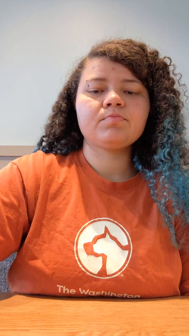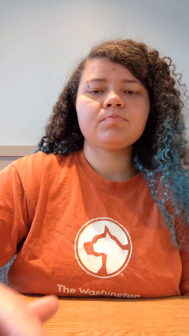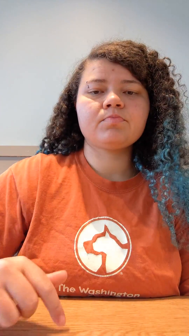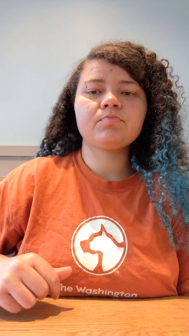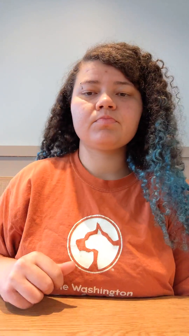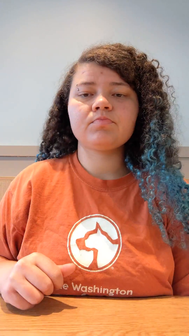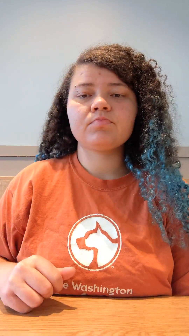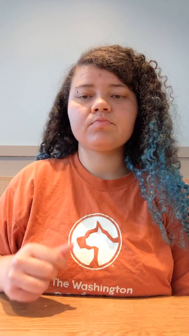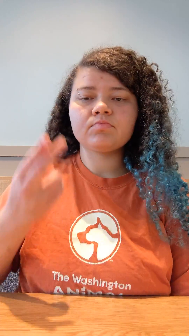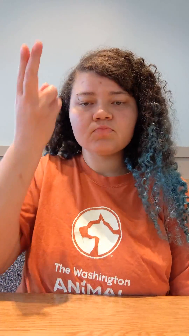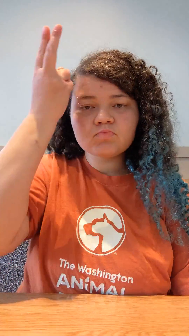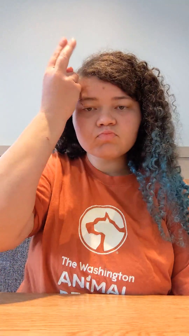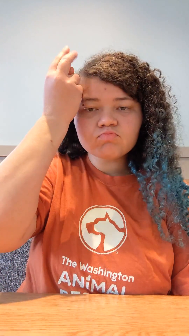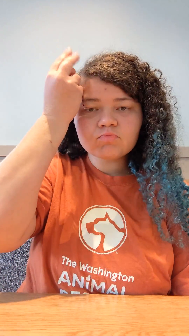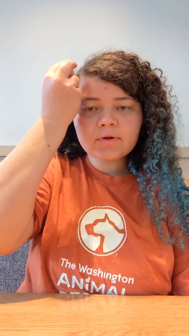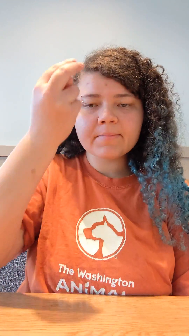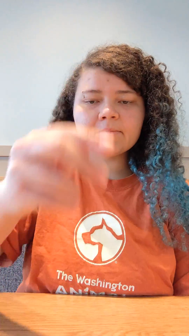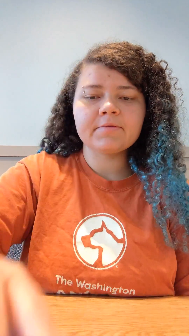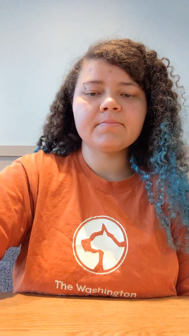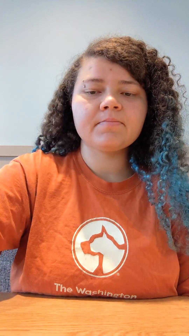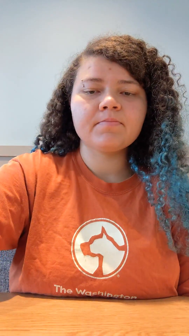rabbit